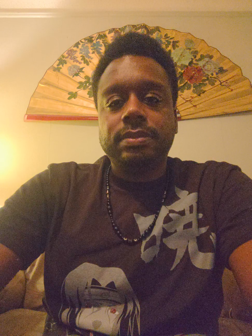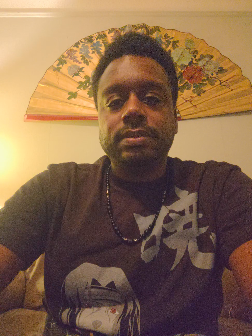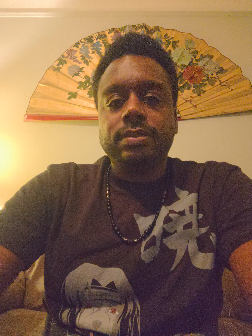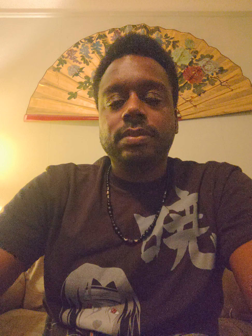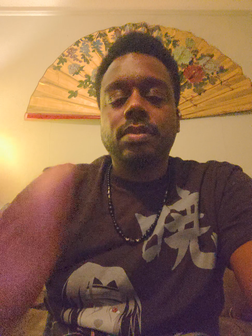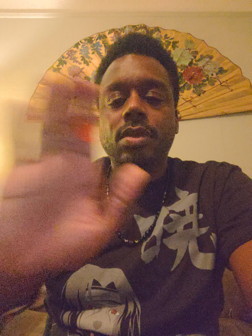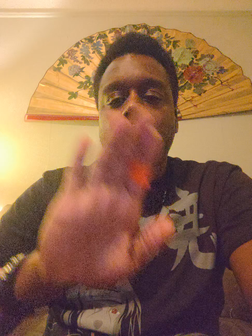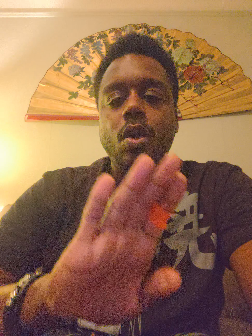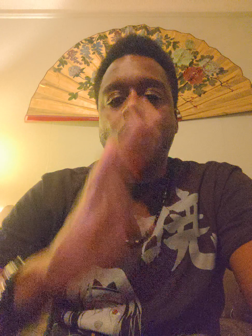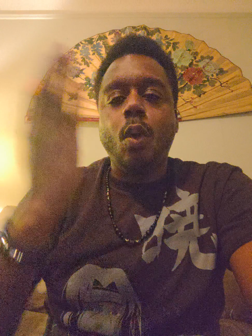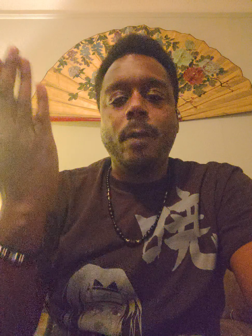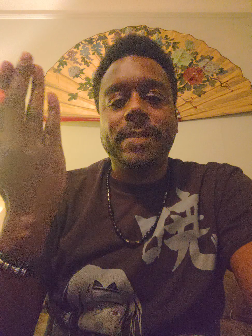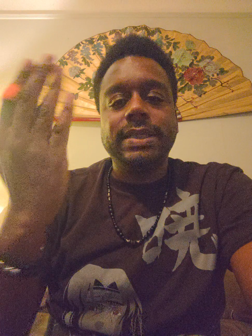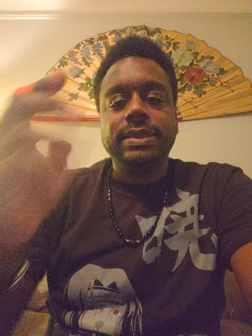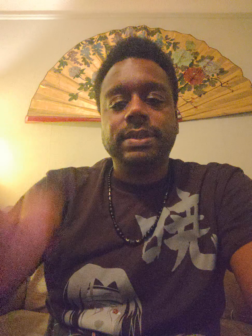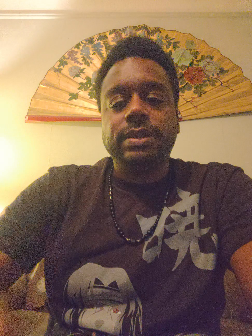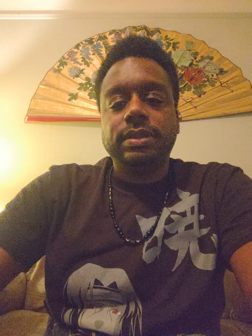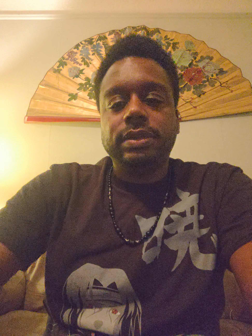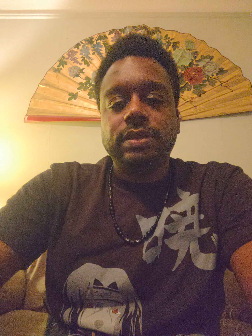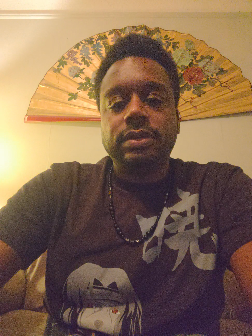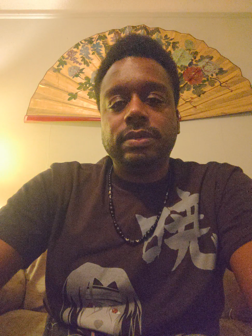open